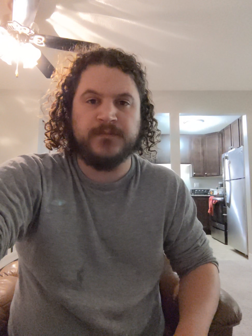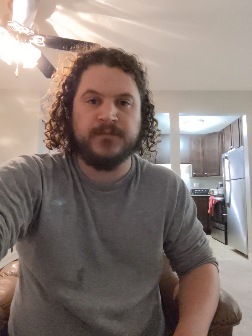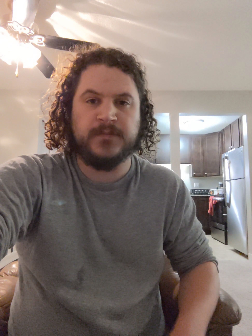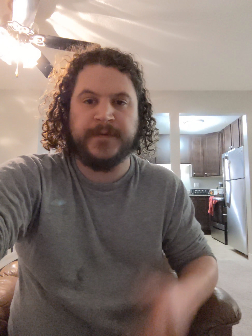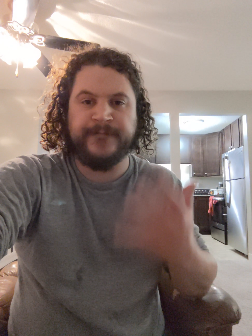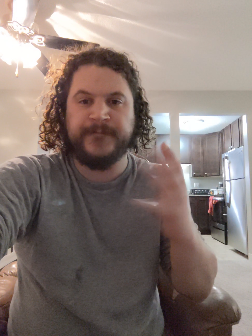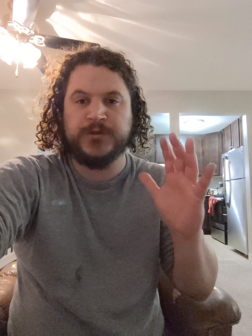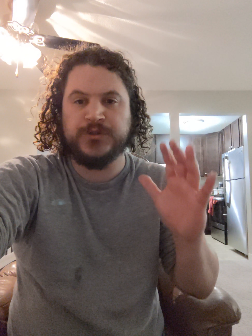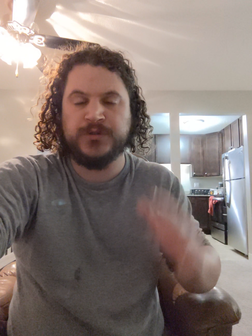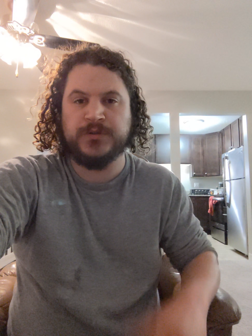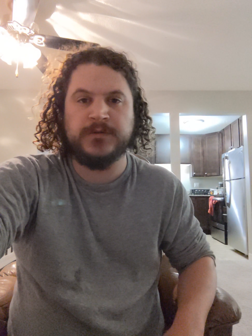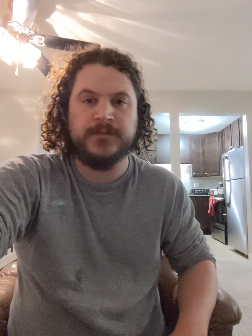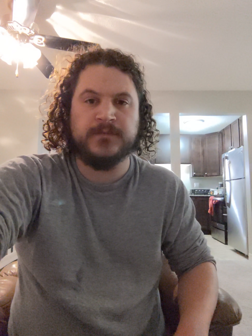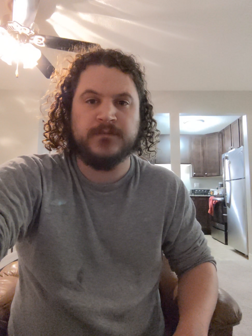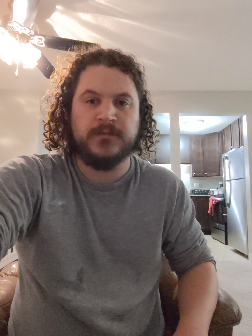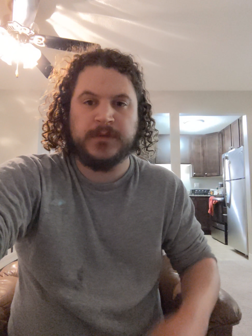finish